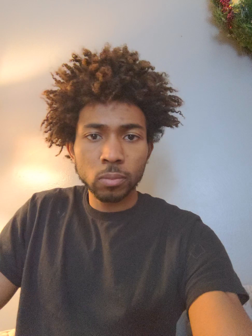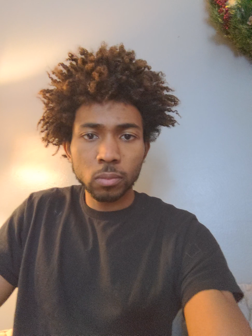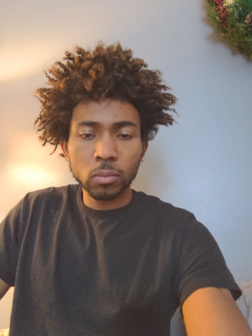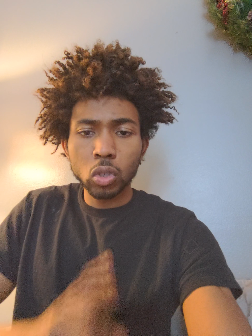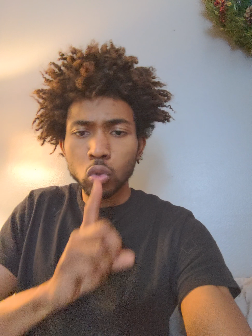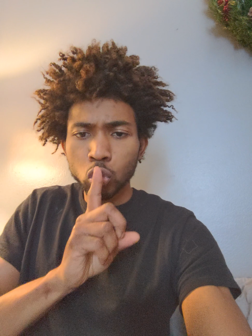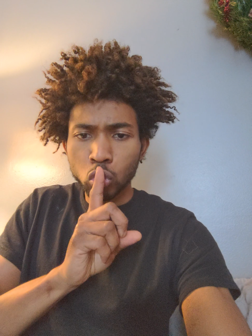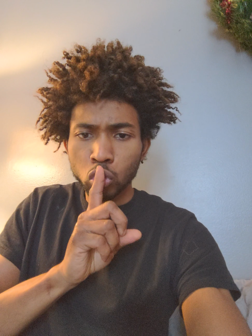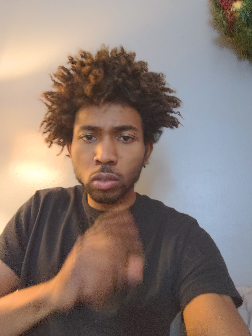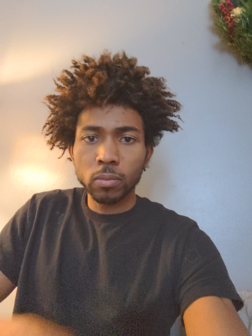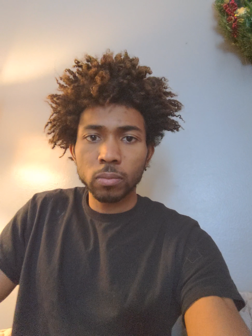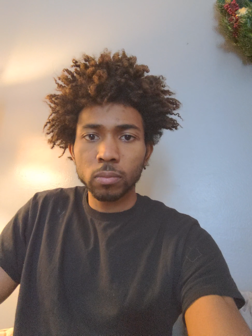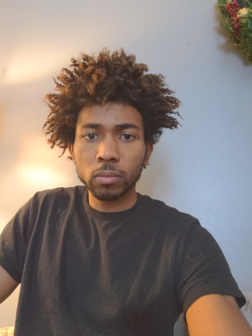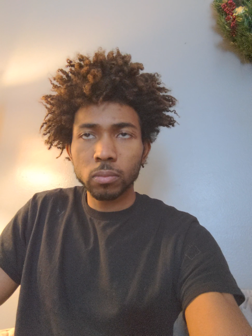shhh